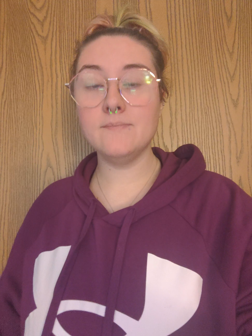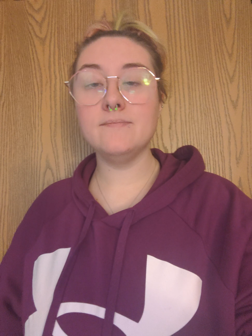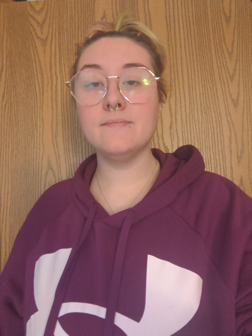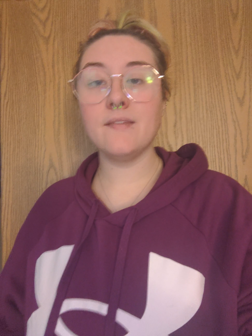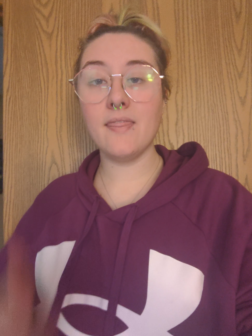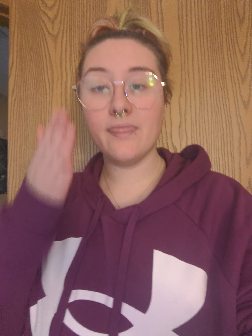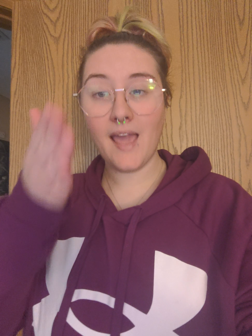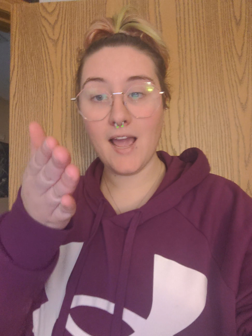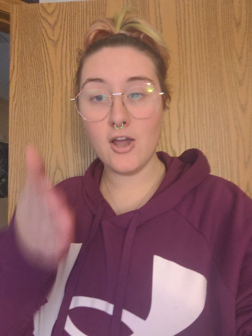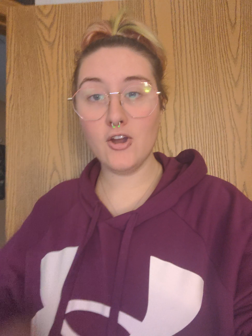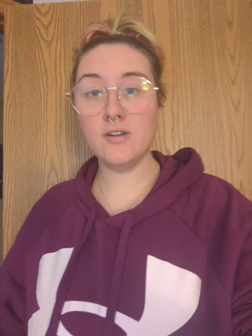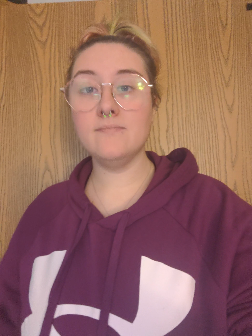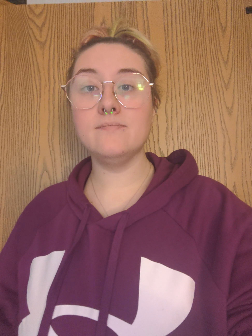there